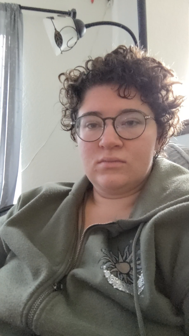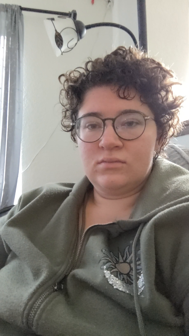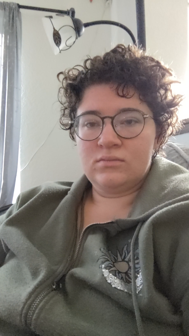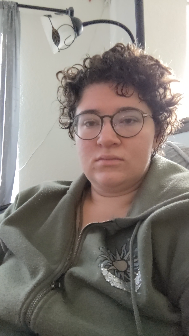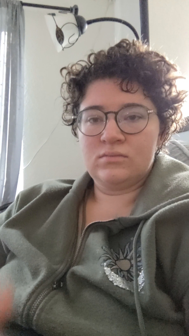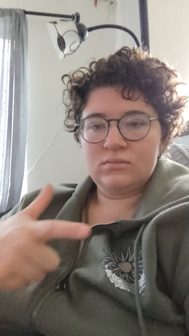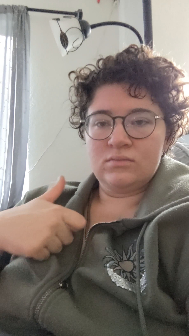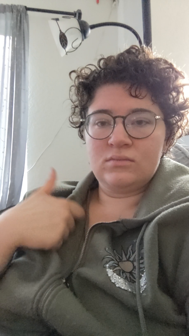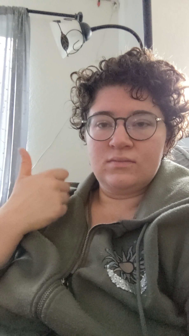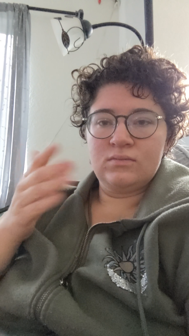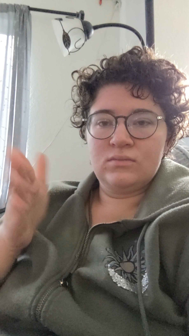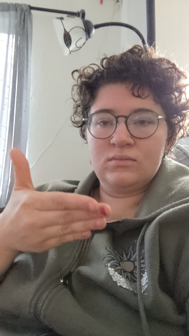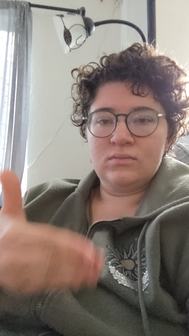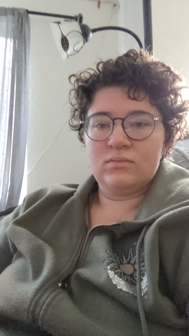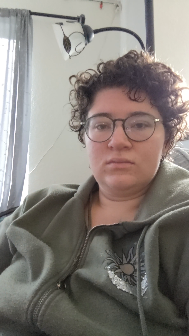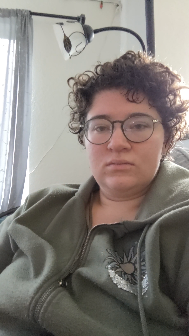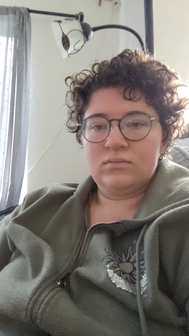living room